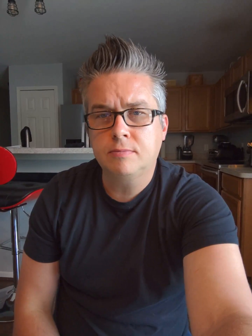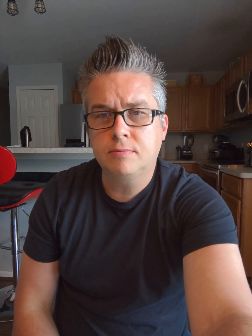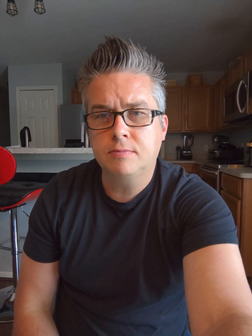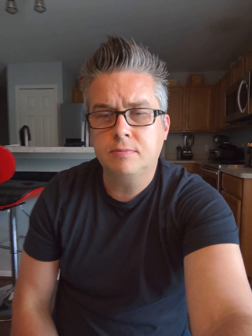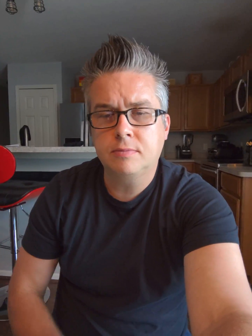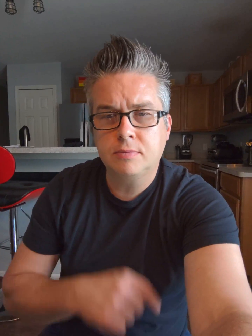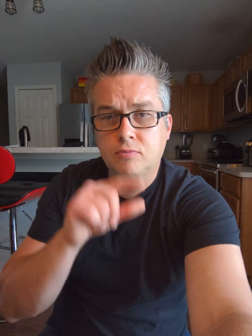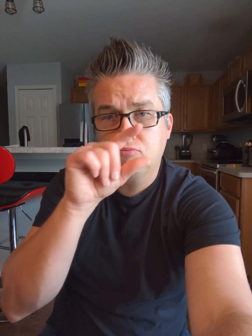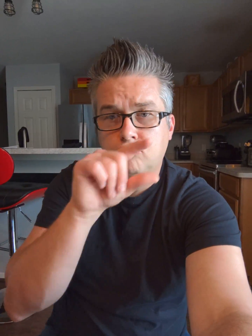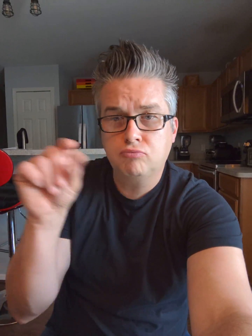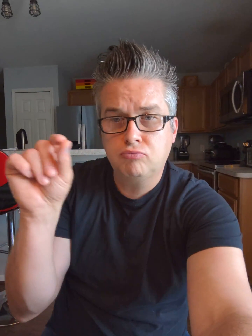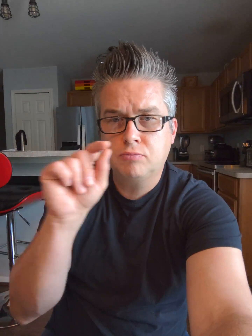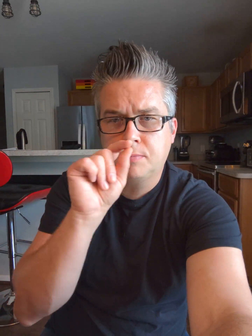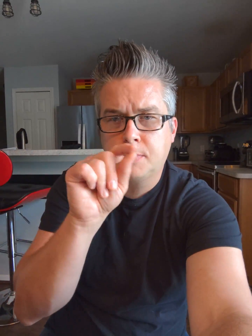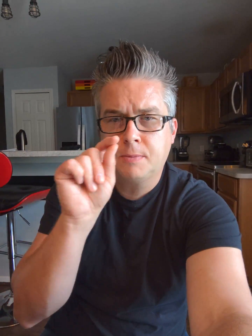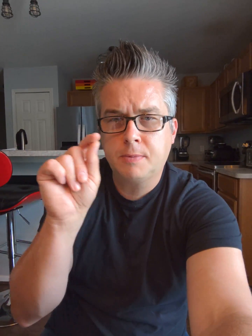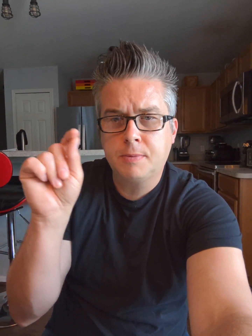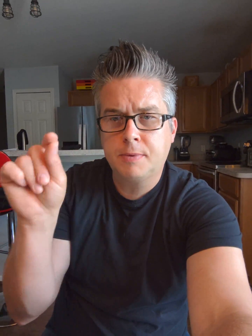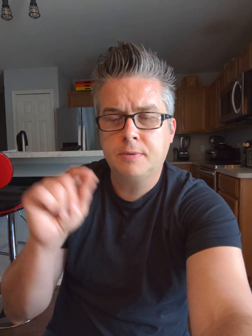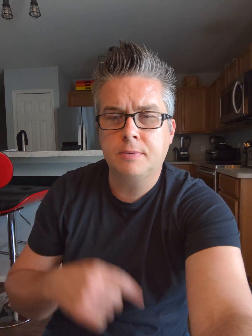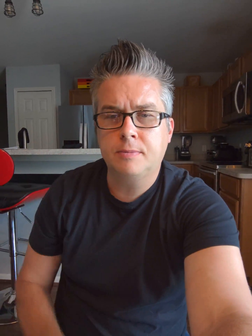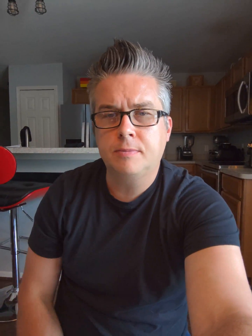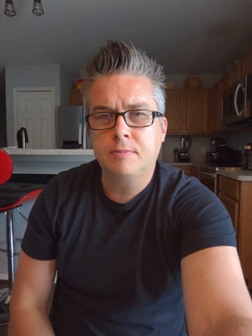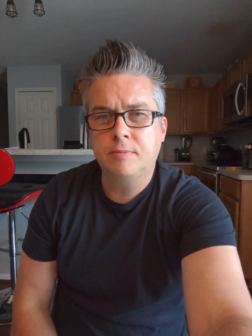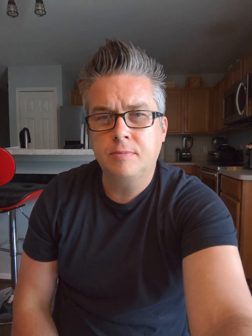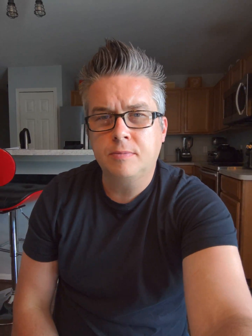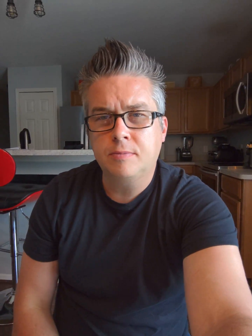peas